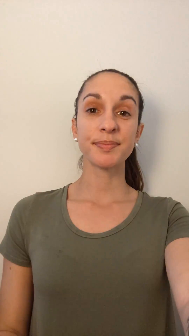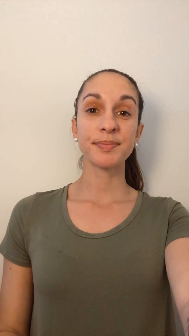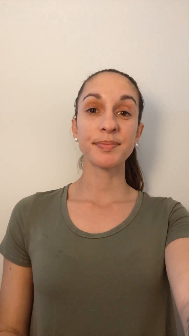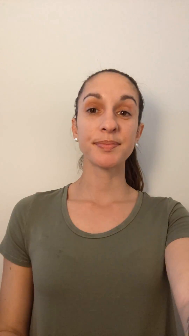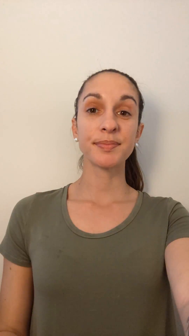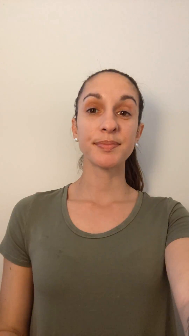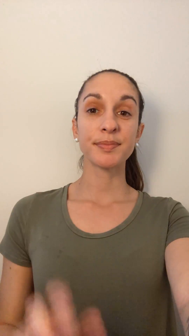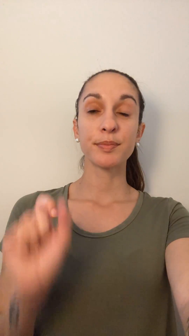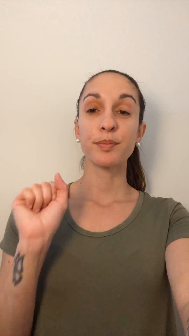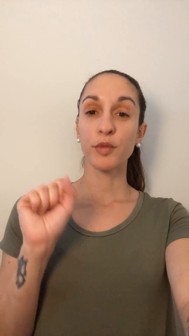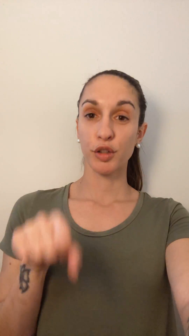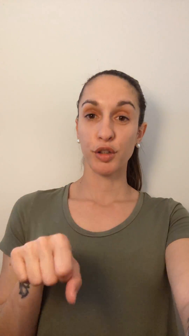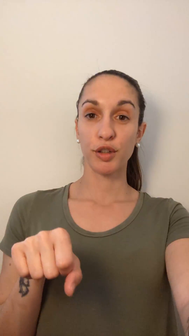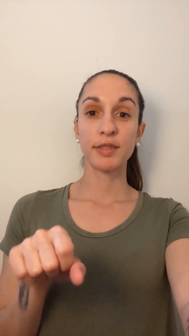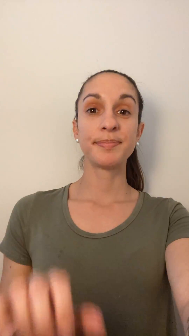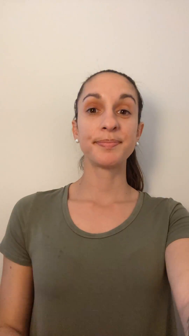could